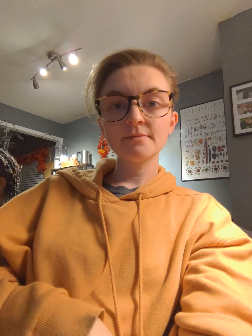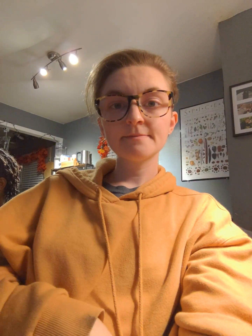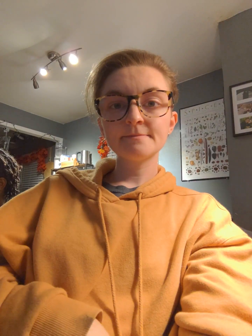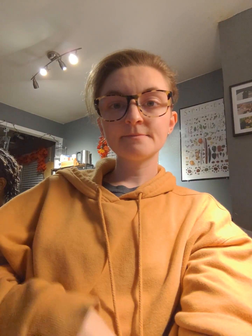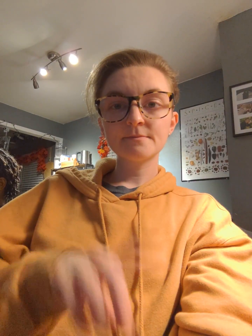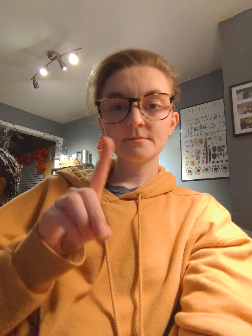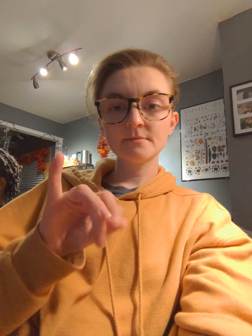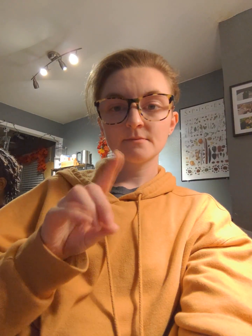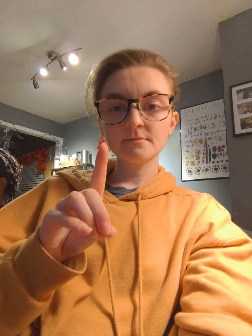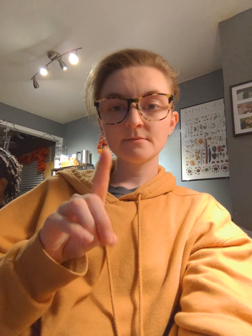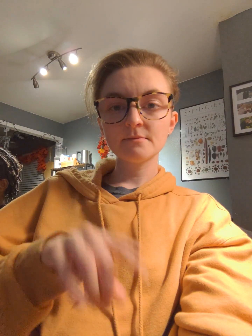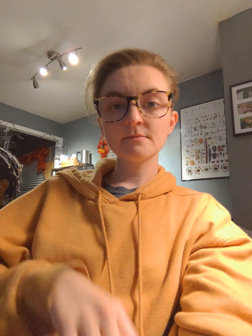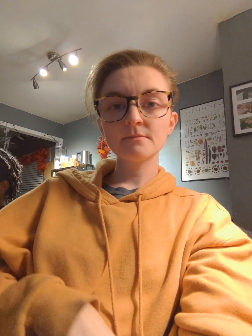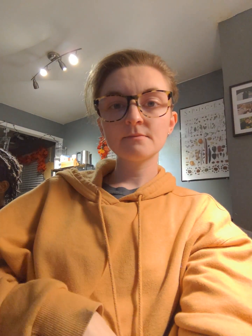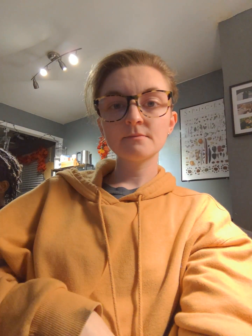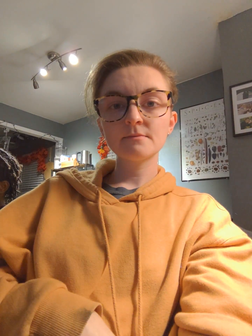did